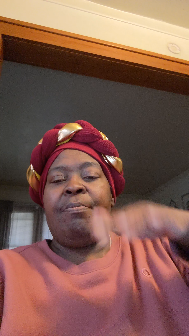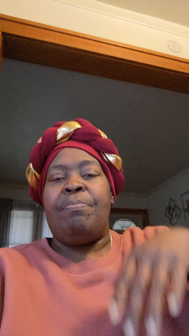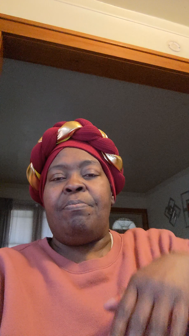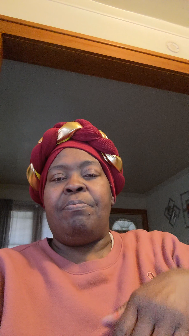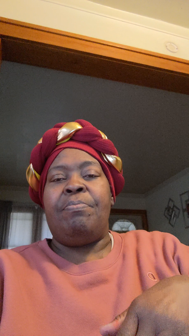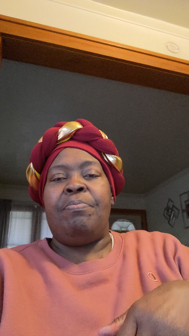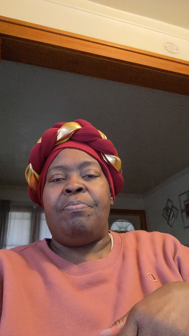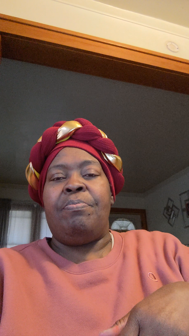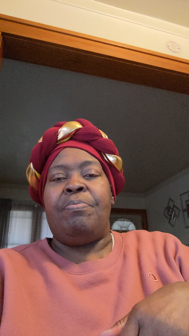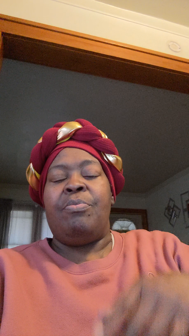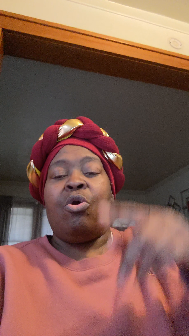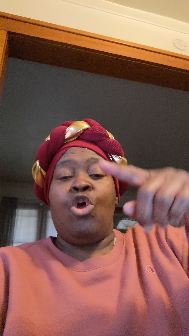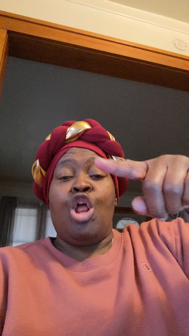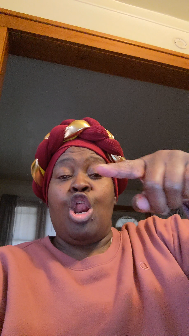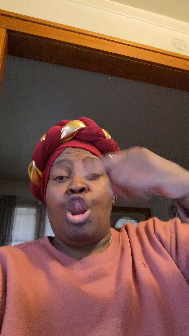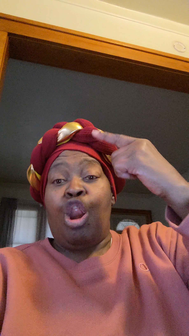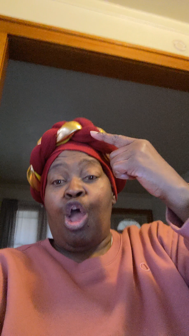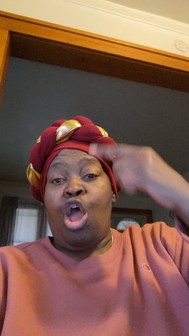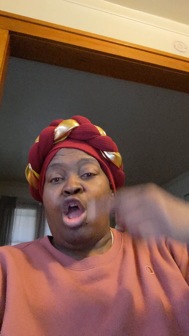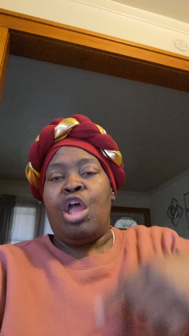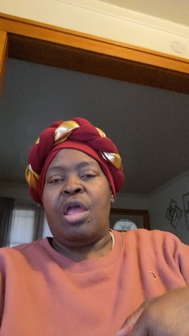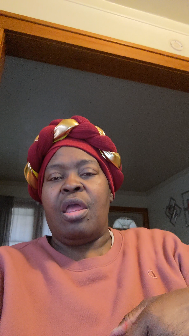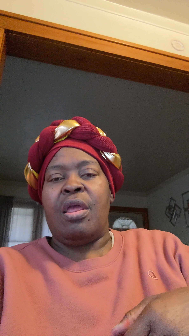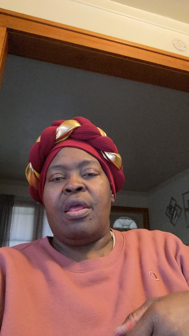long